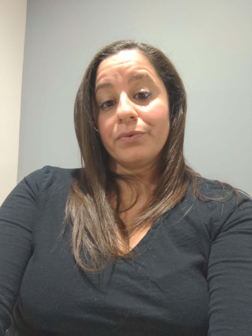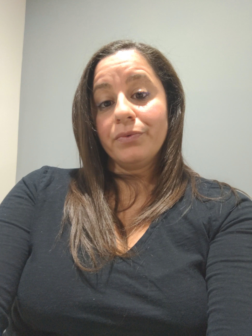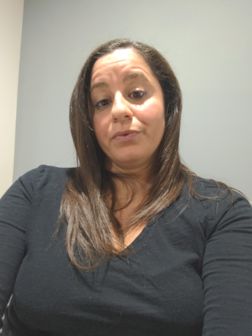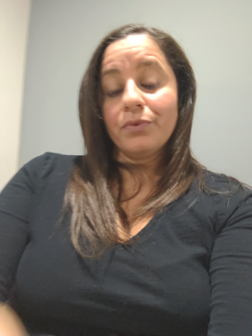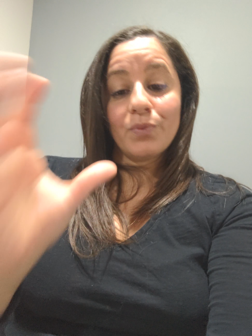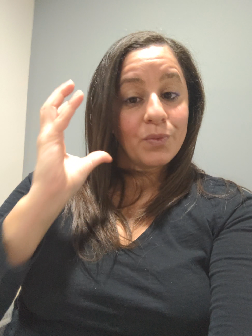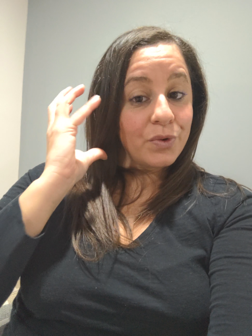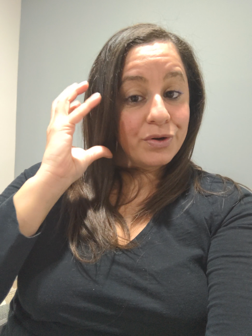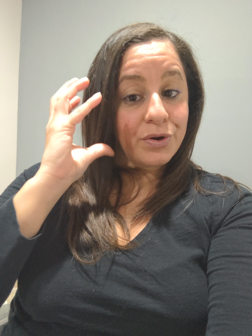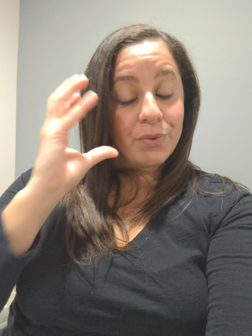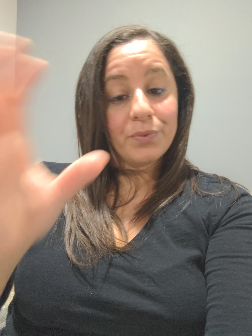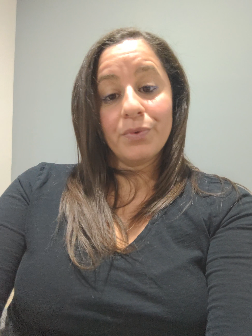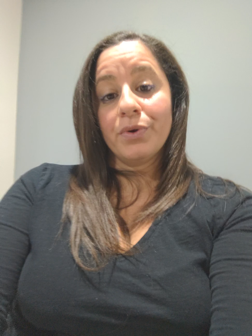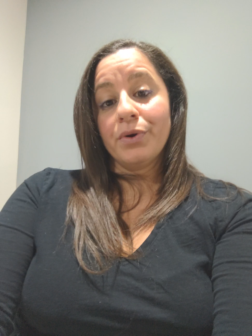radio